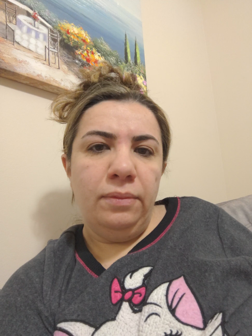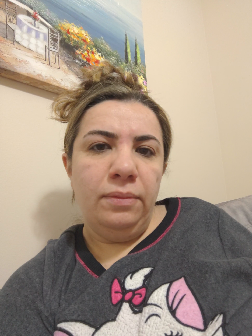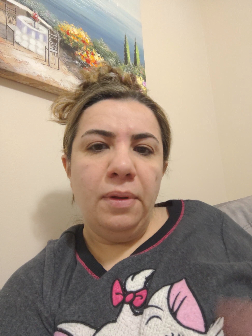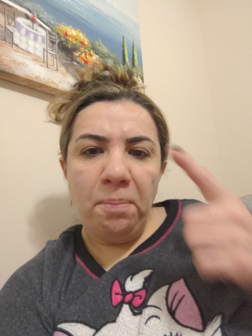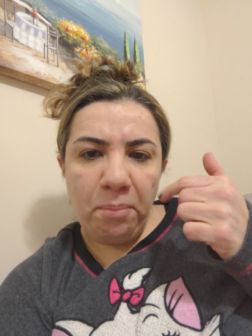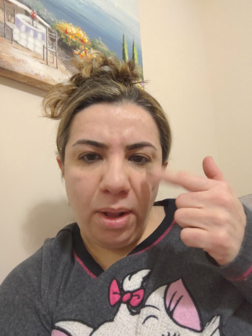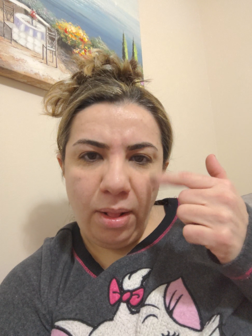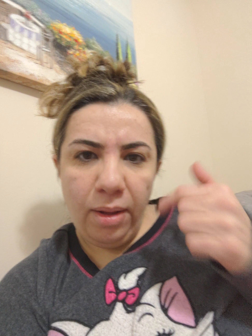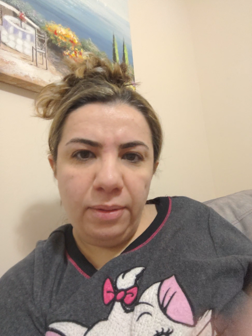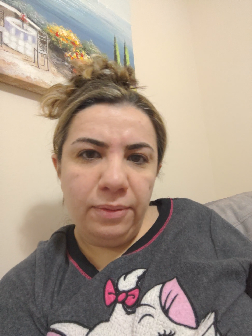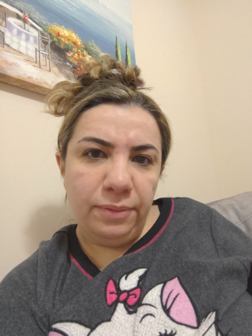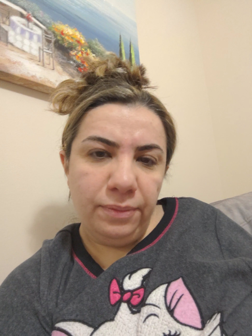cry